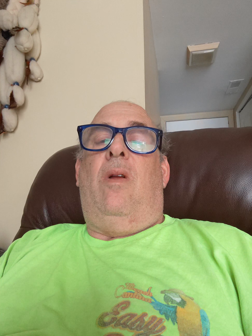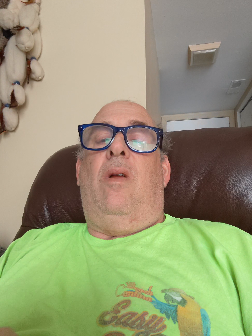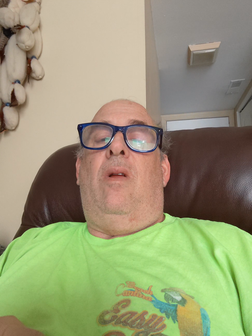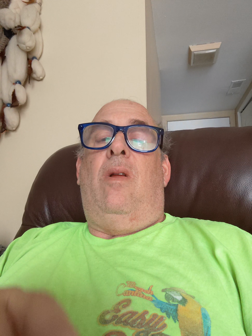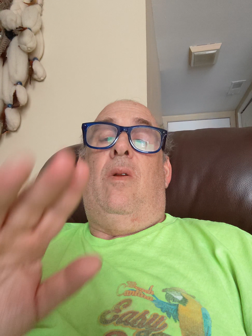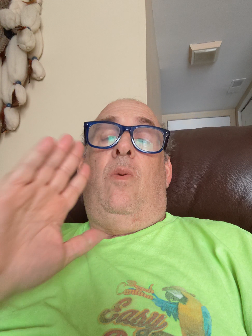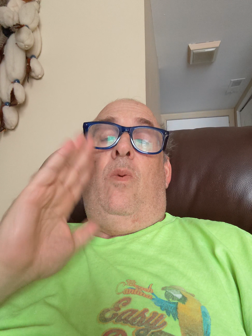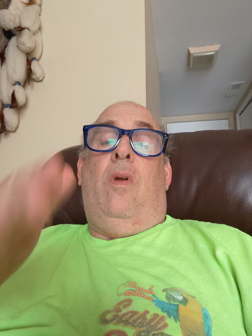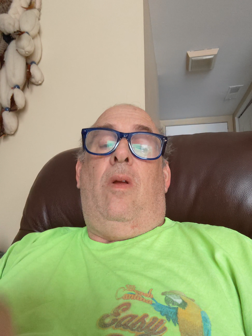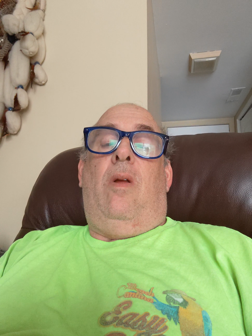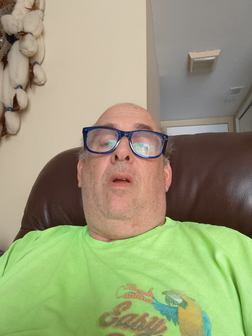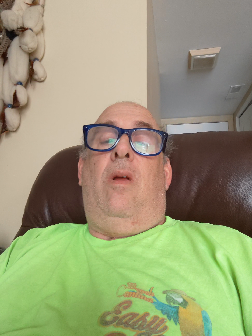will